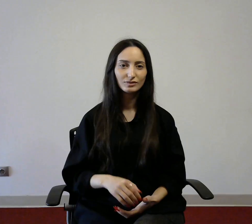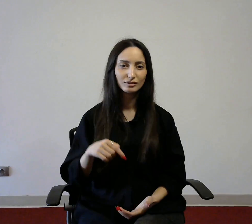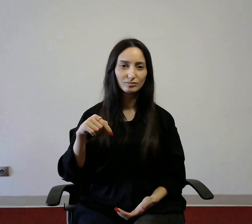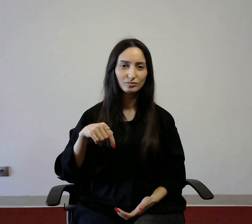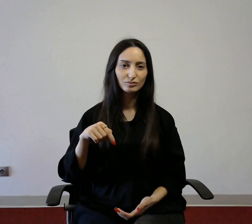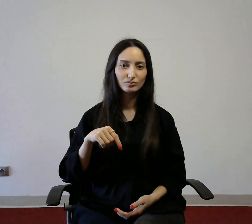burda